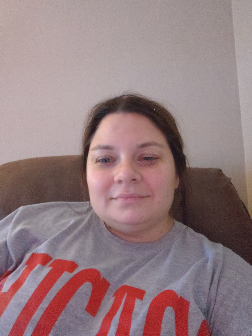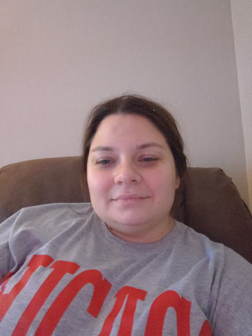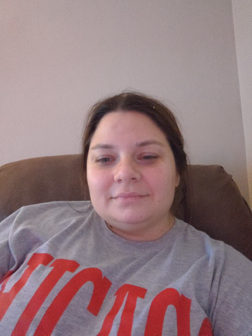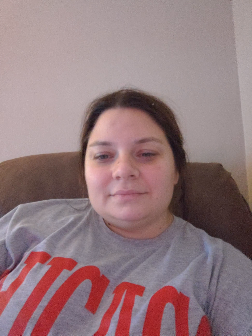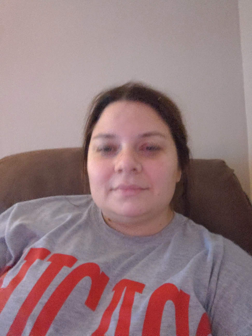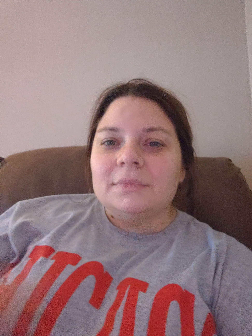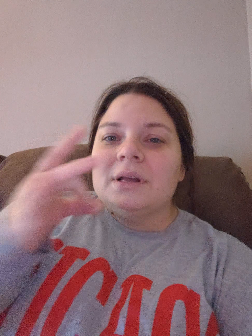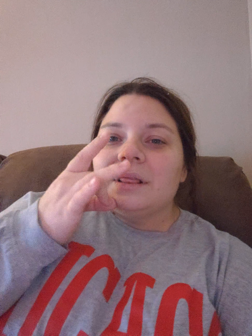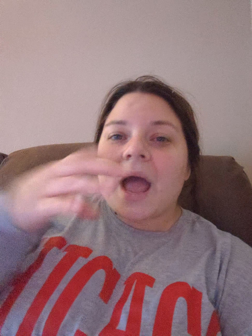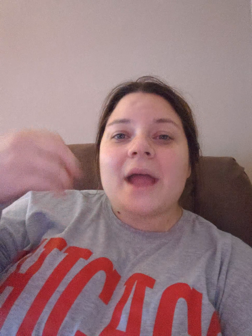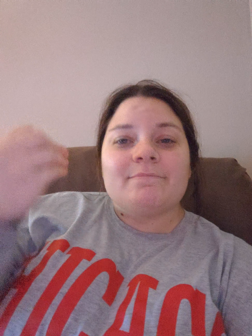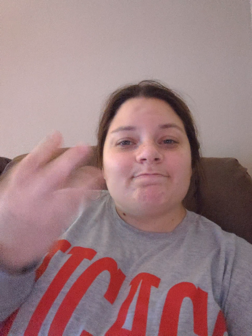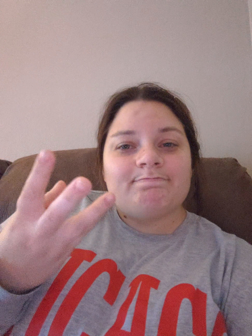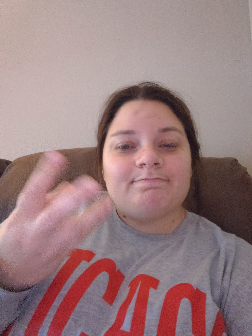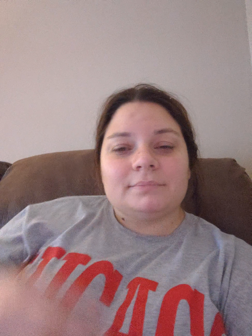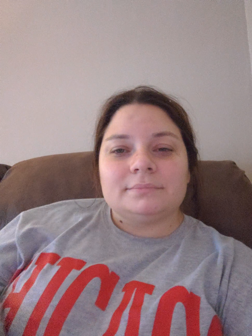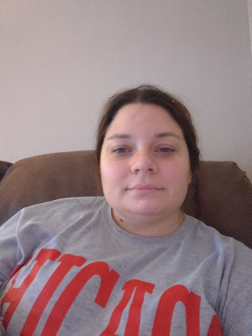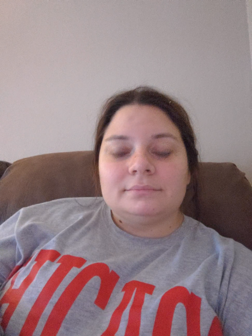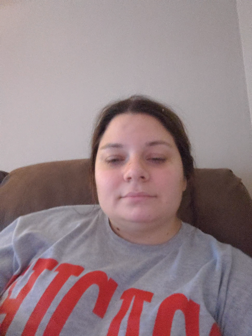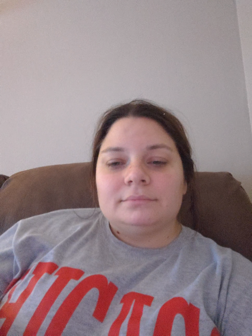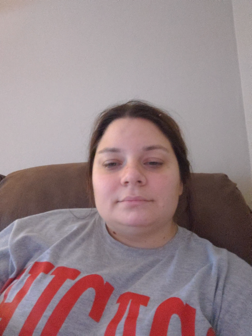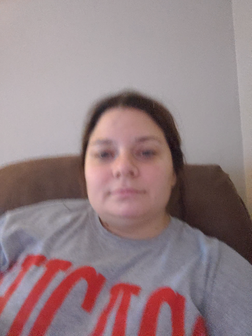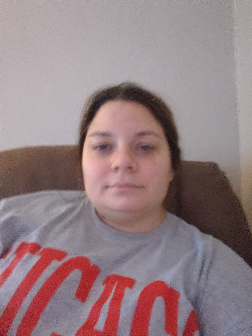lamp